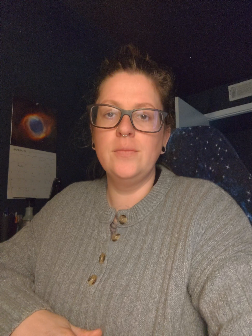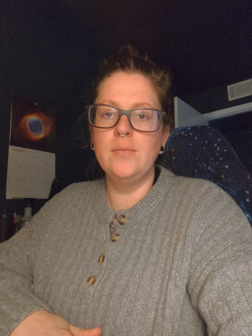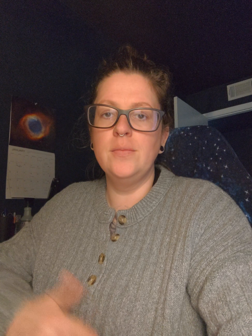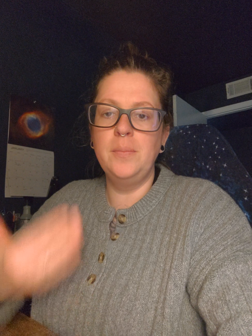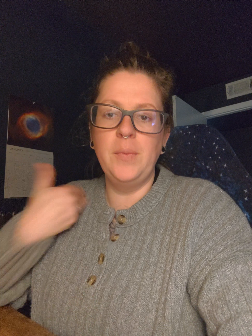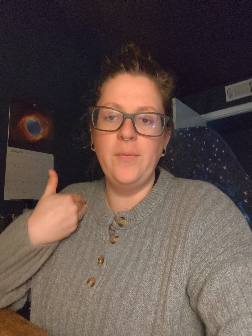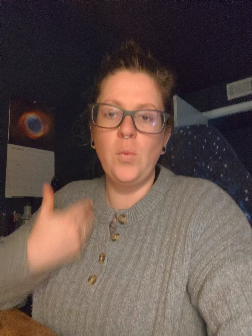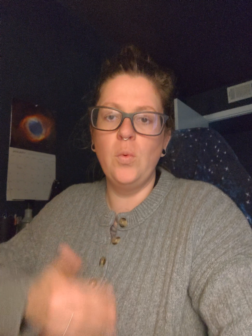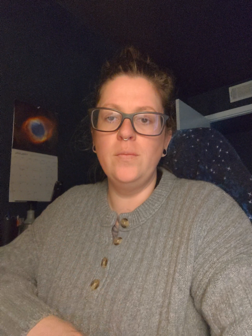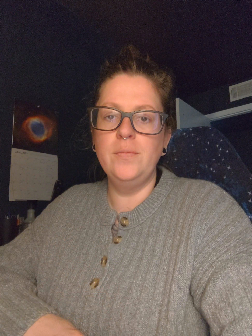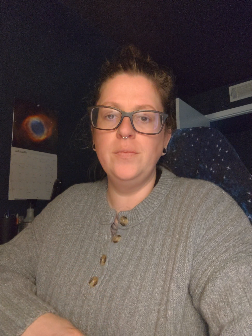before